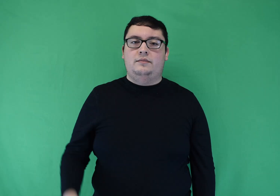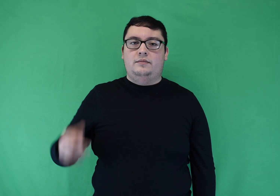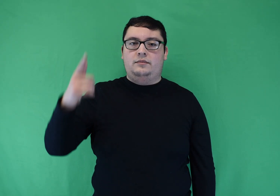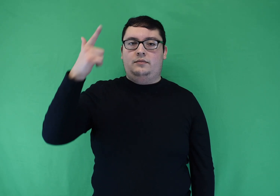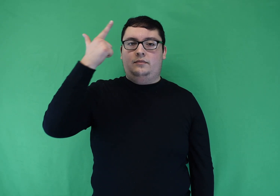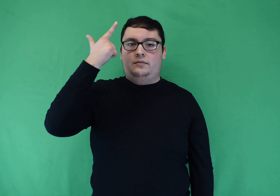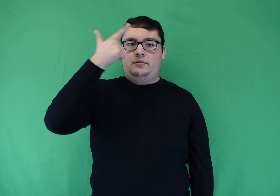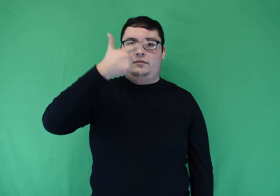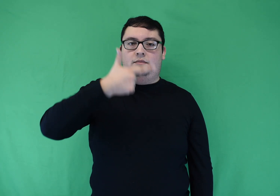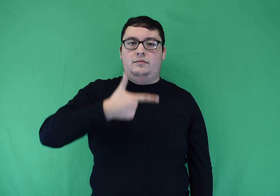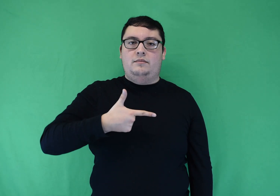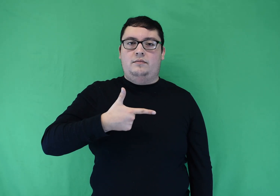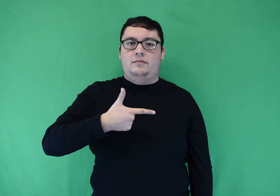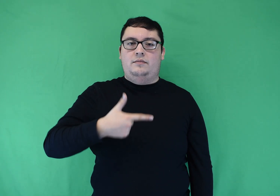noche